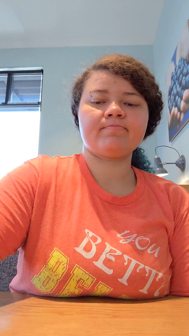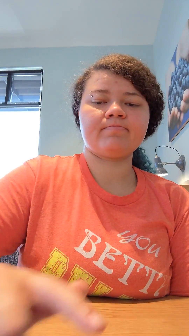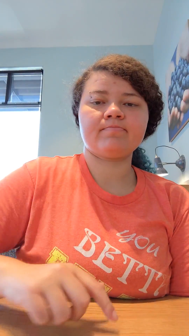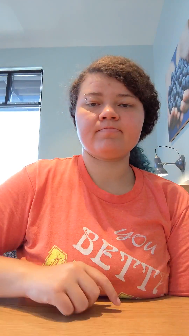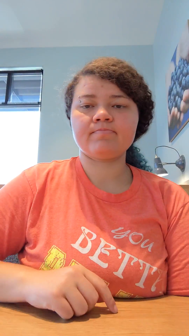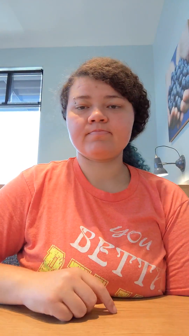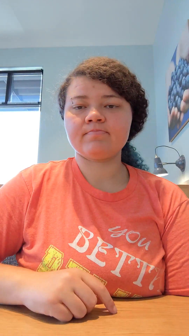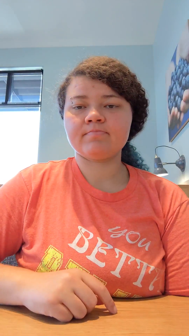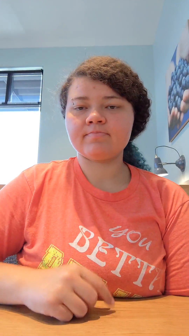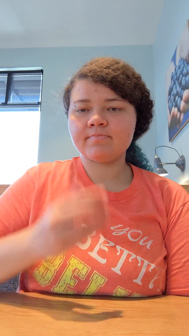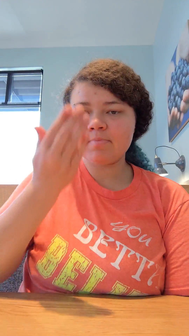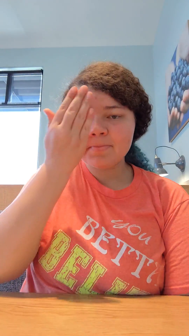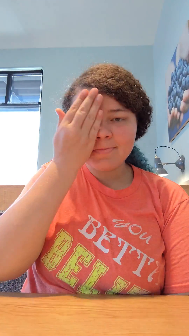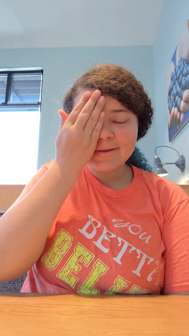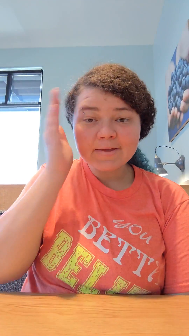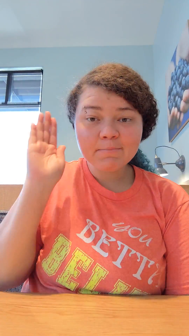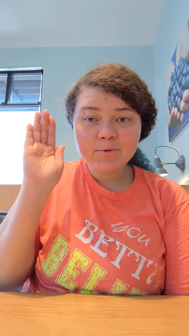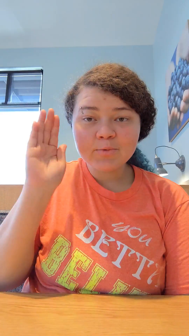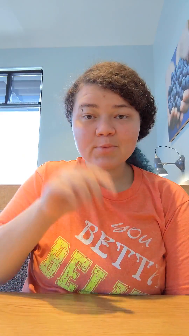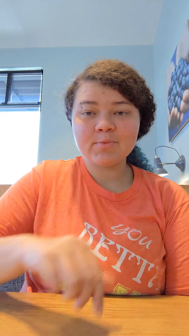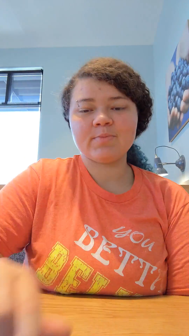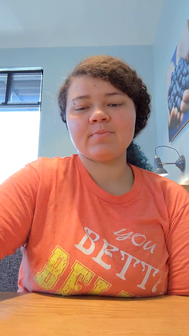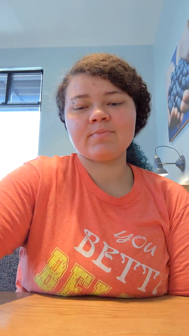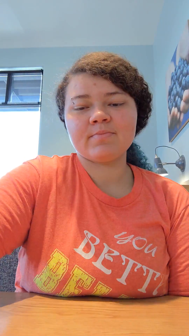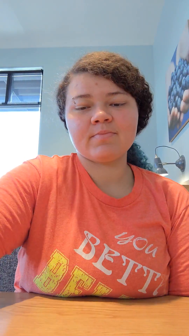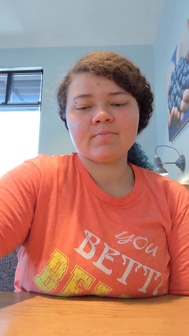peekaboo